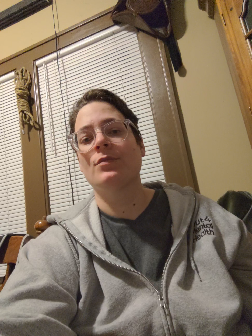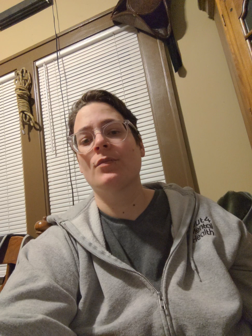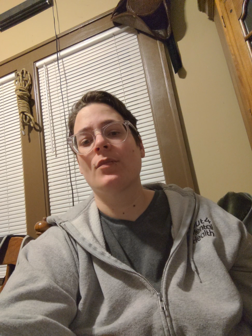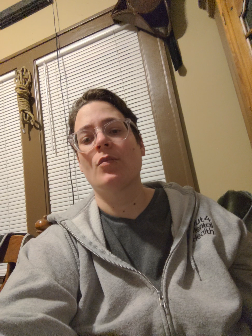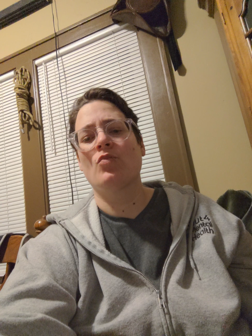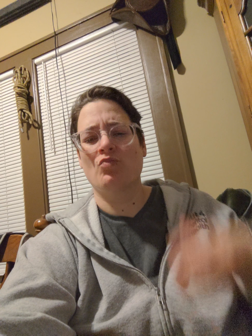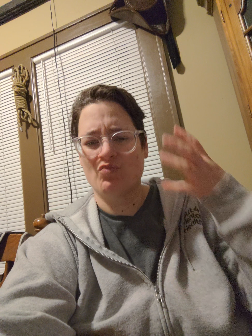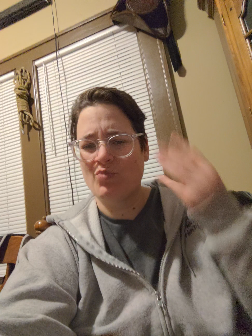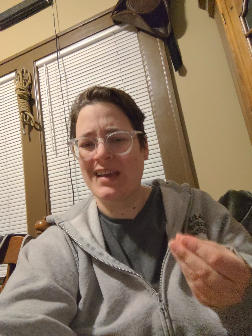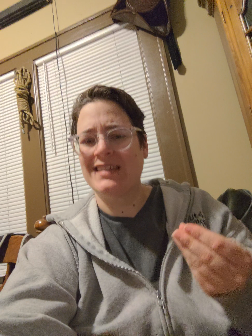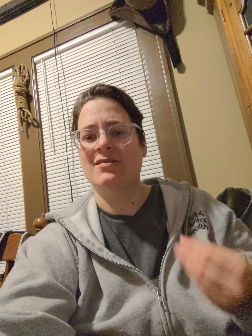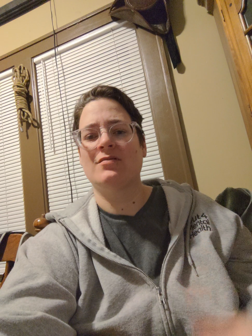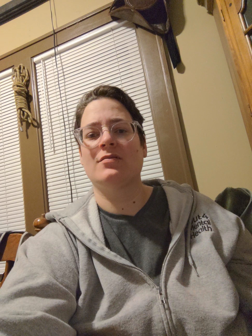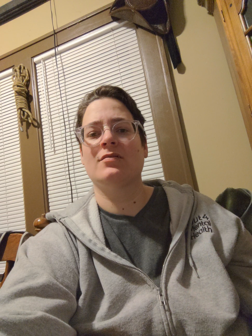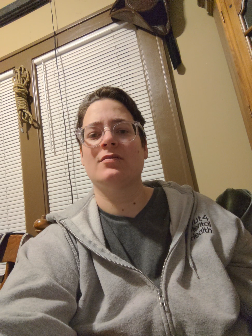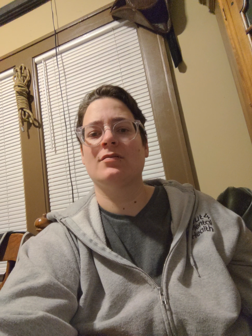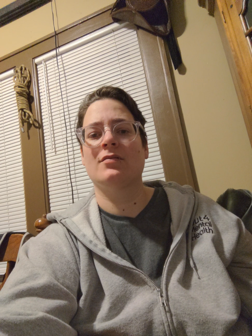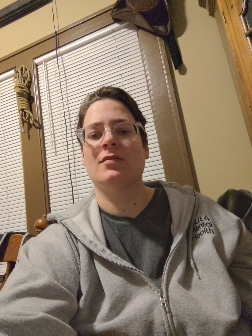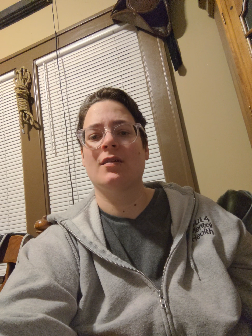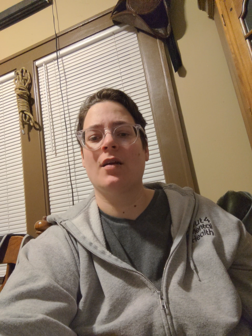wet